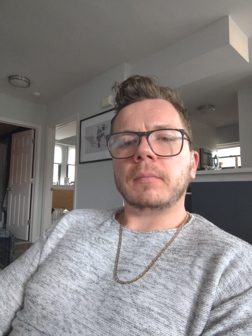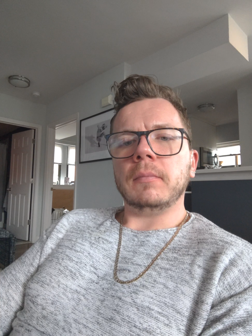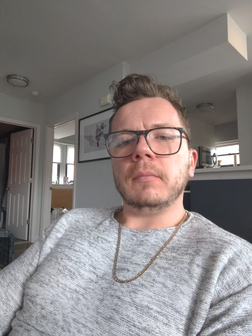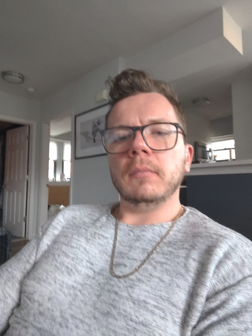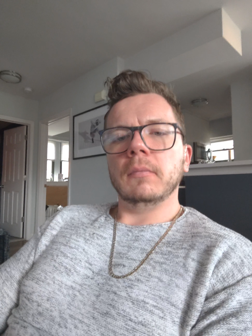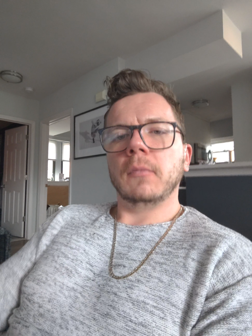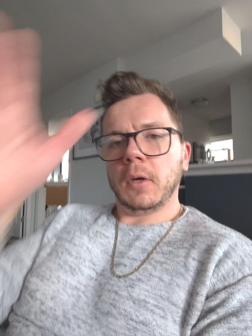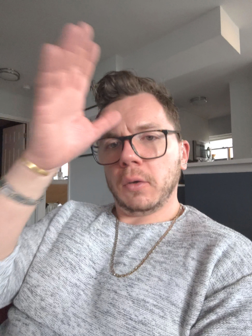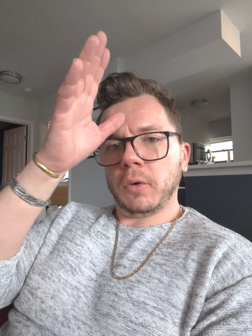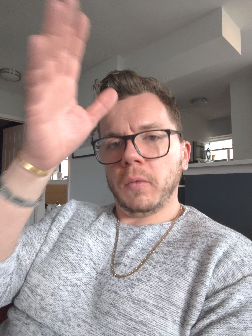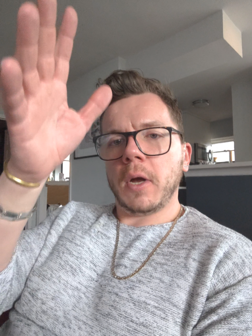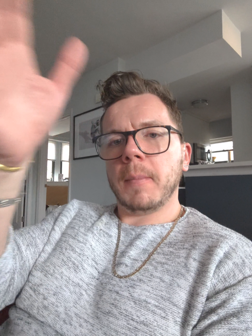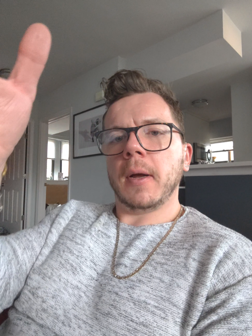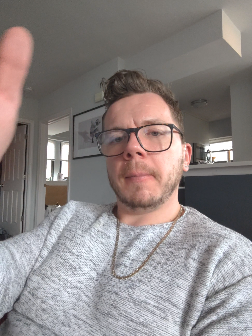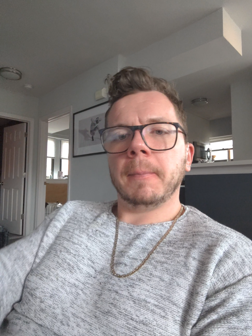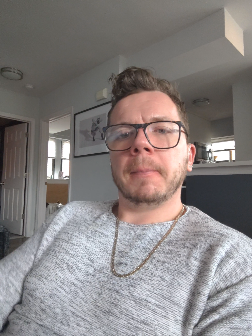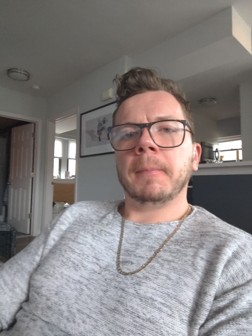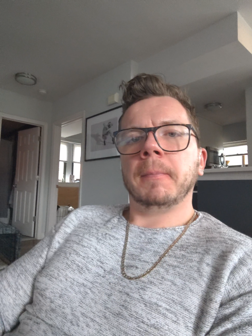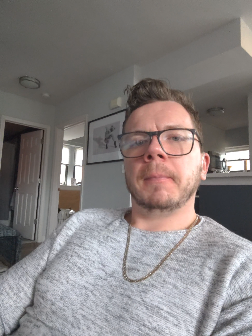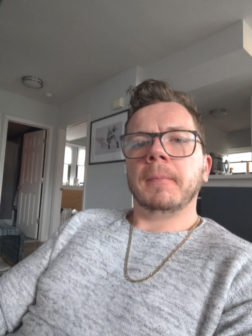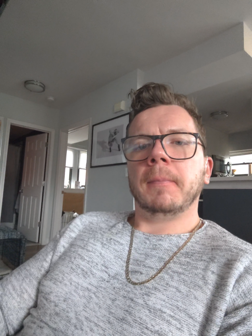grandpa